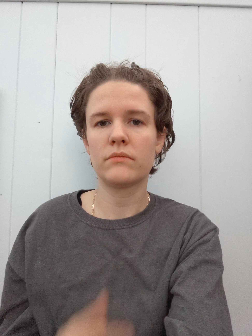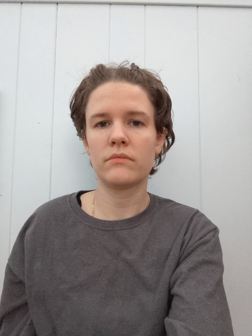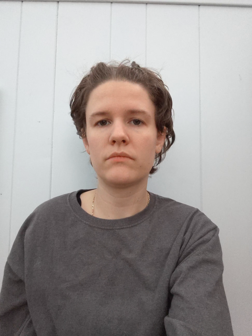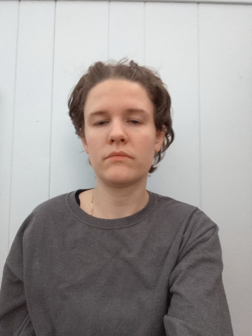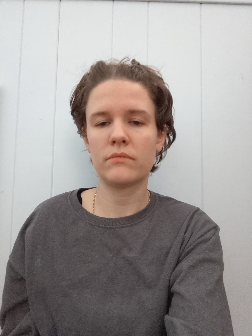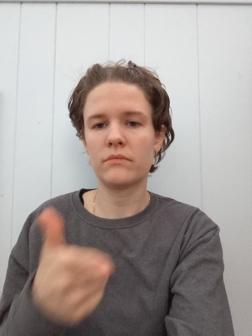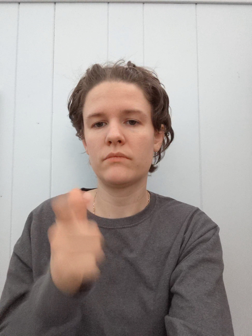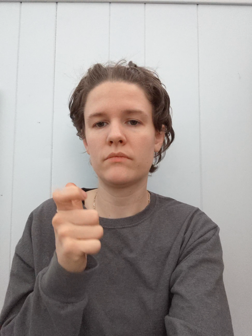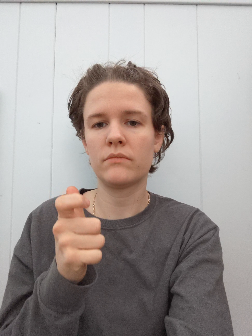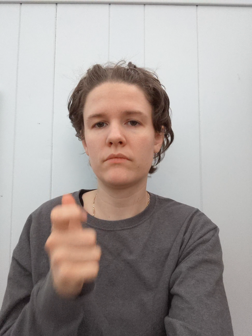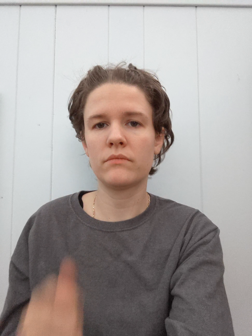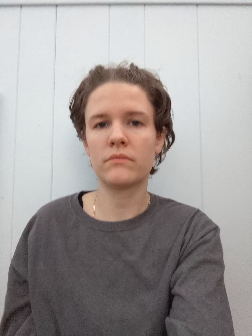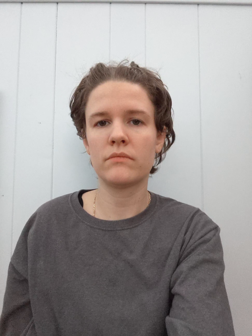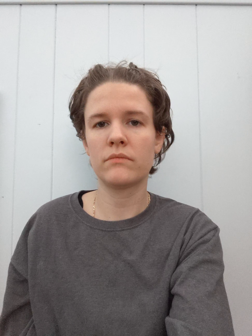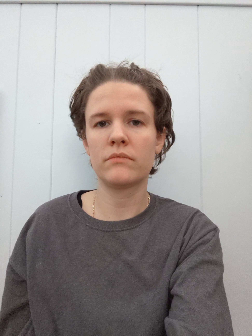fast